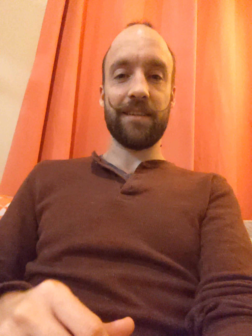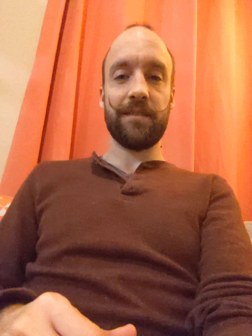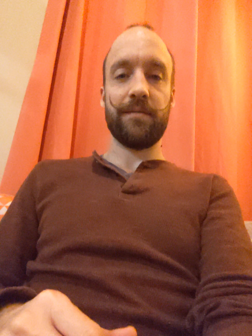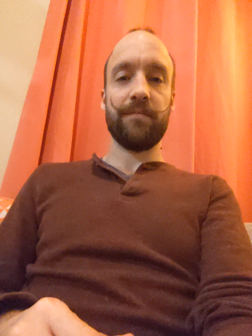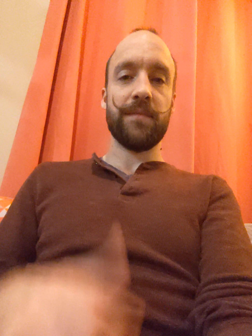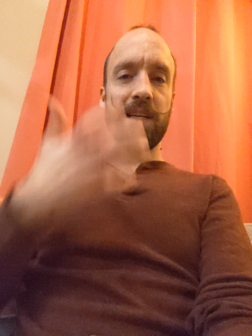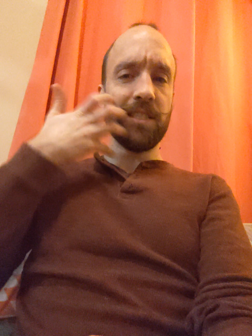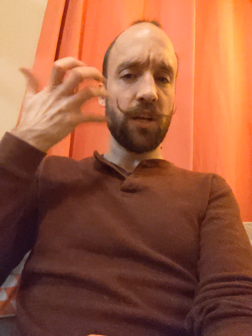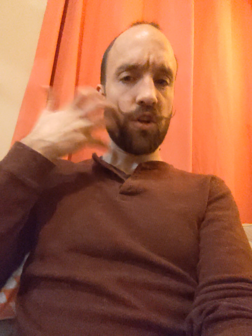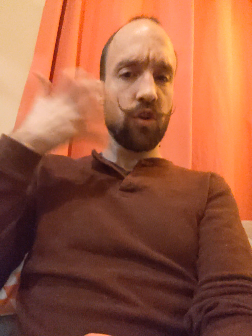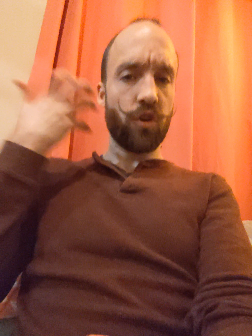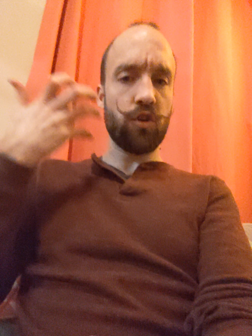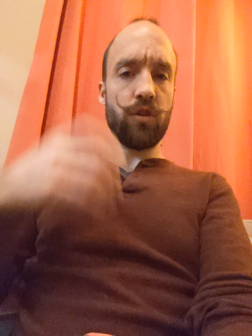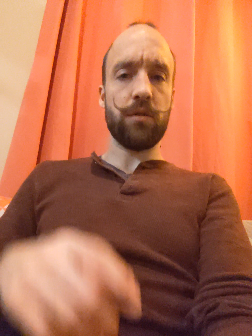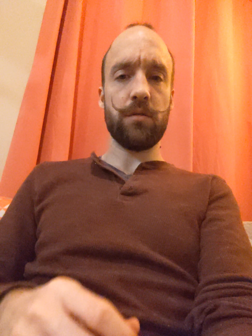tiger